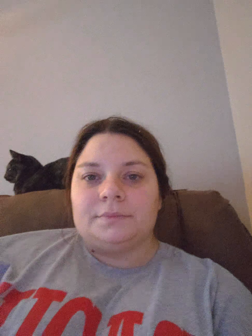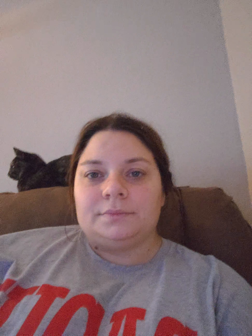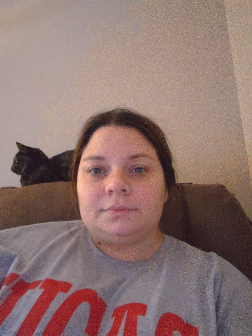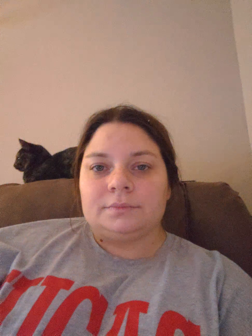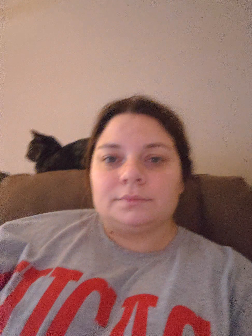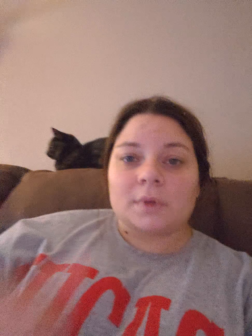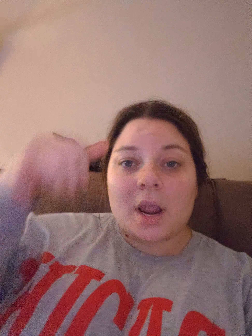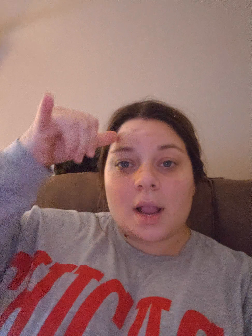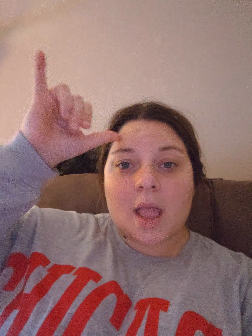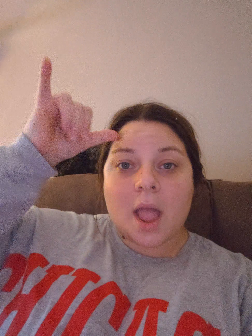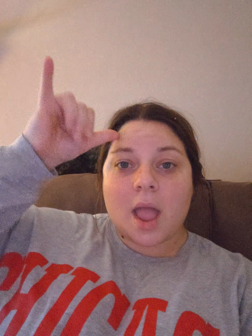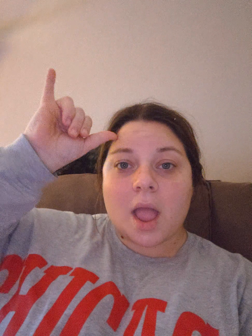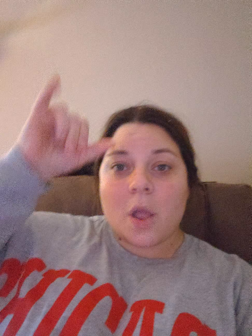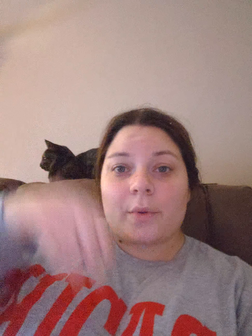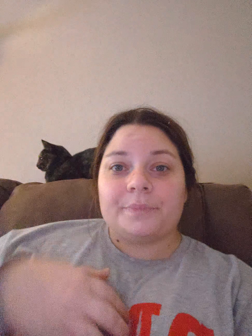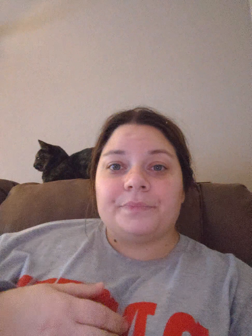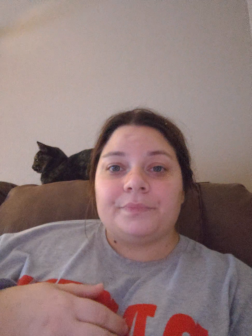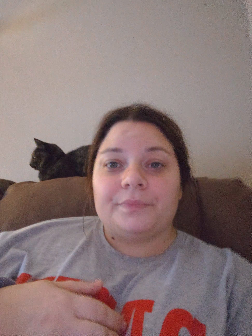cow